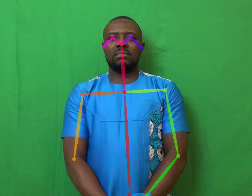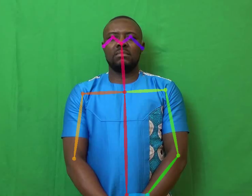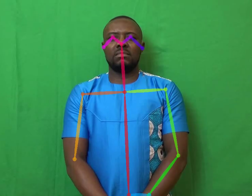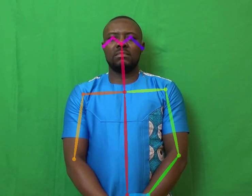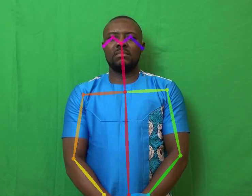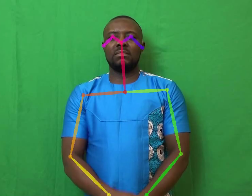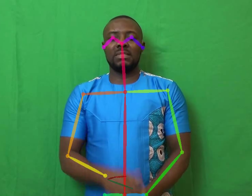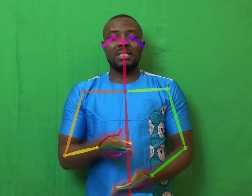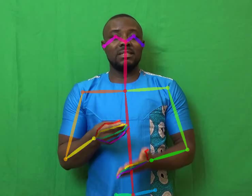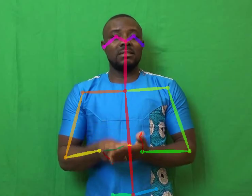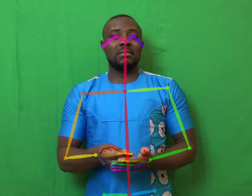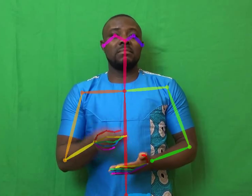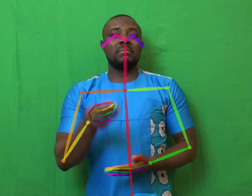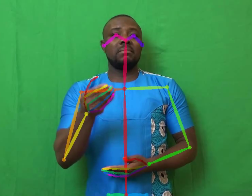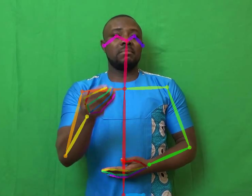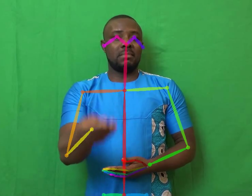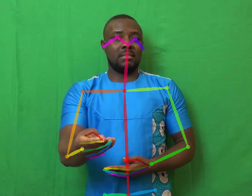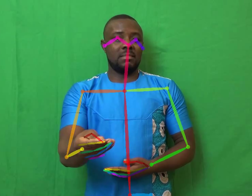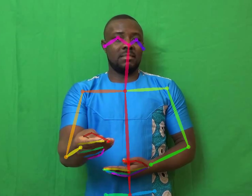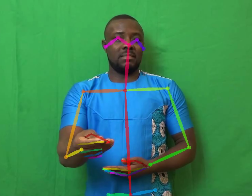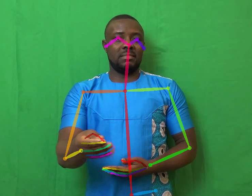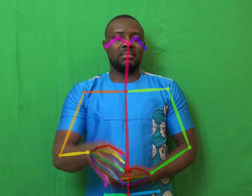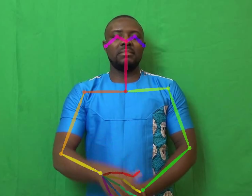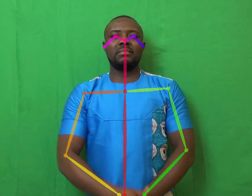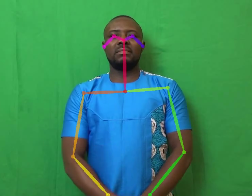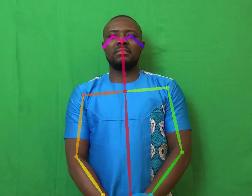buy